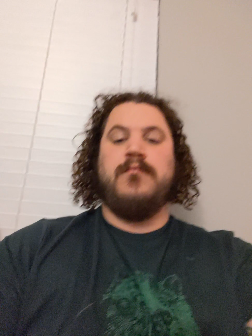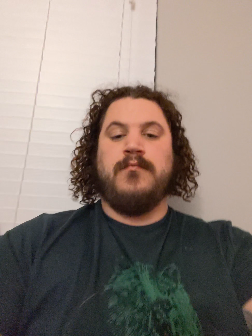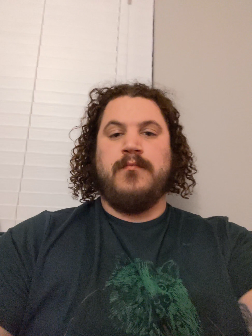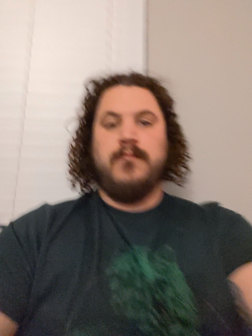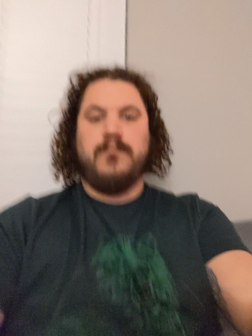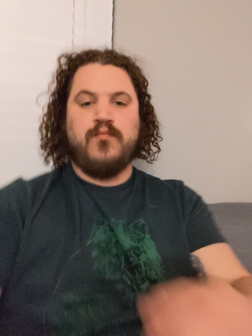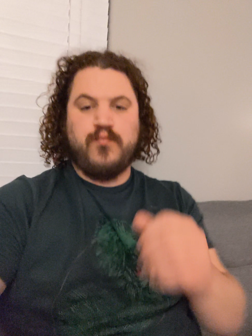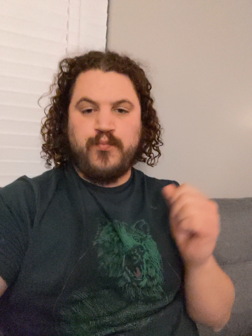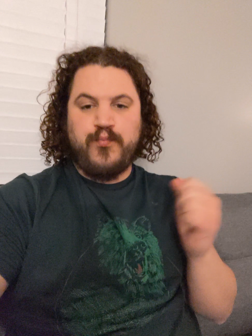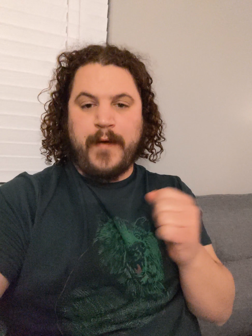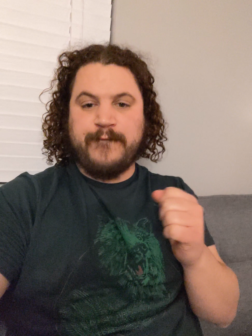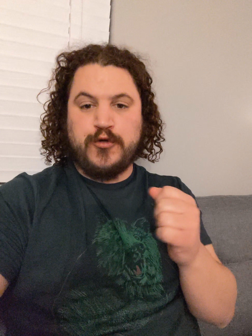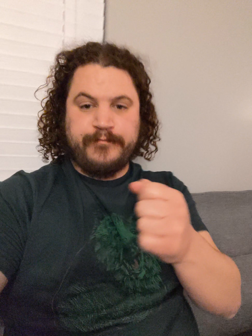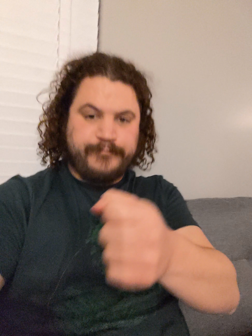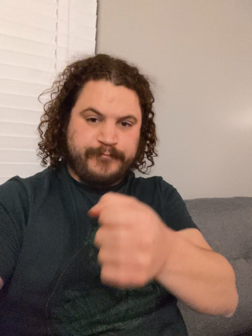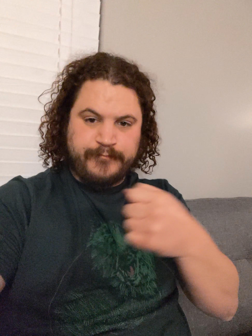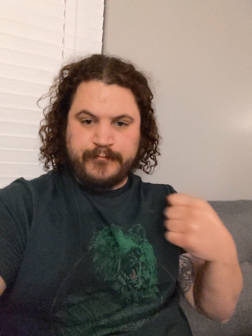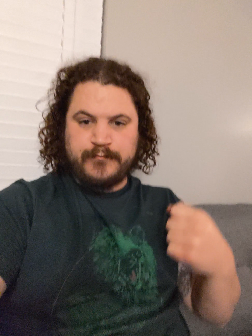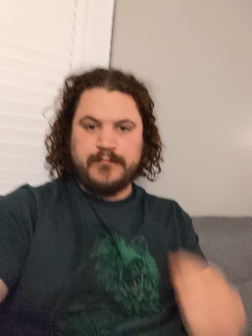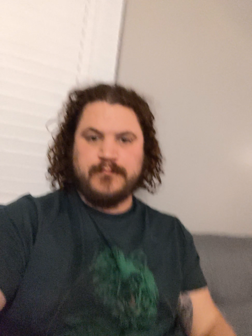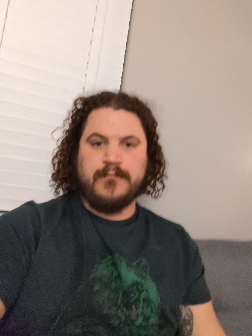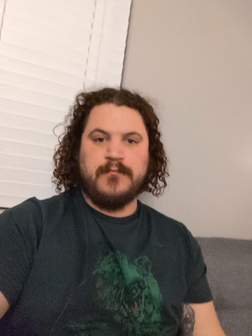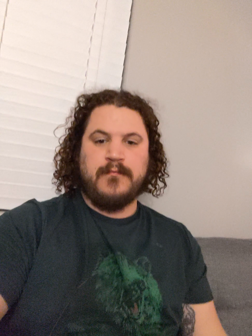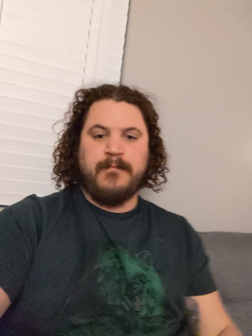refrigerator